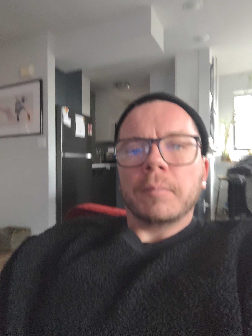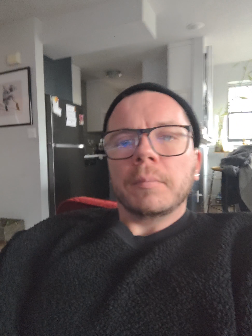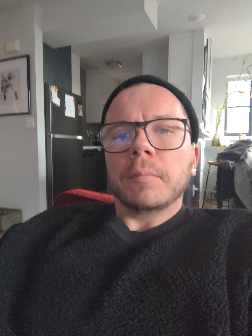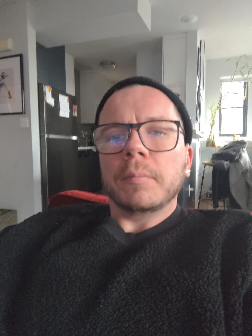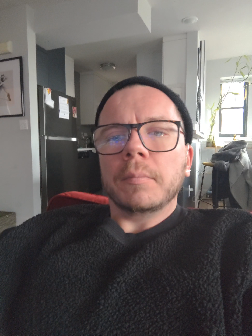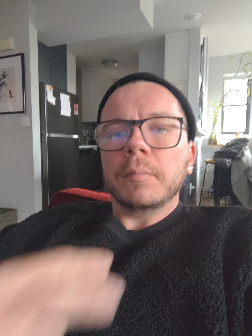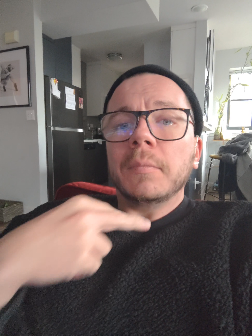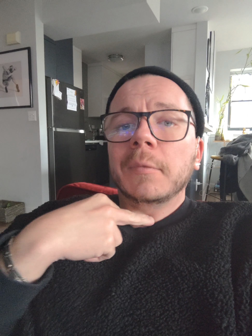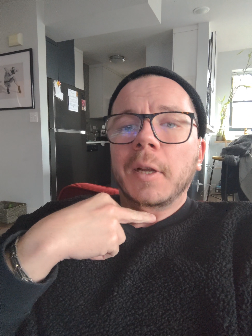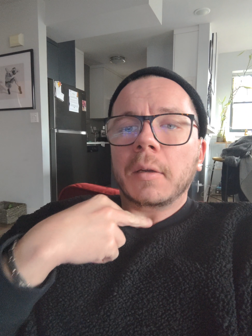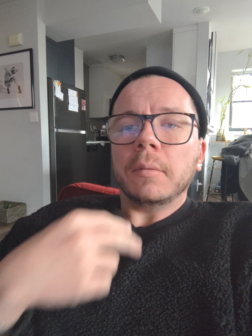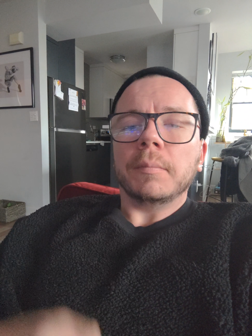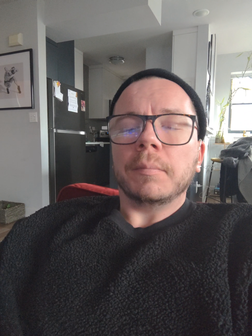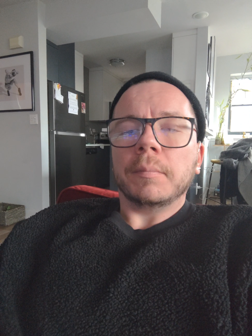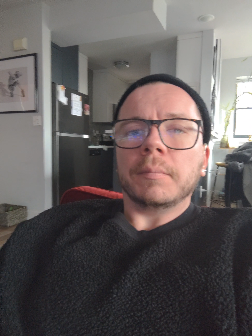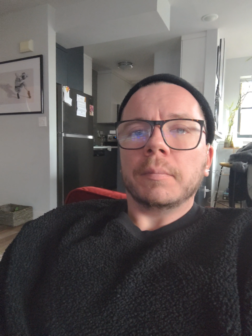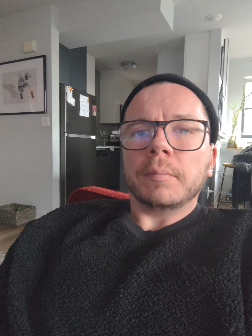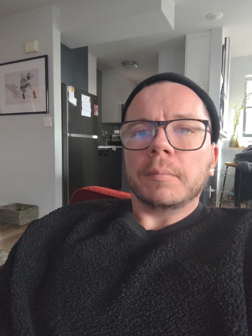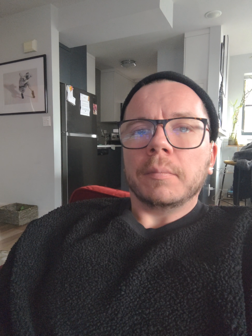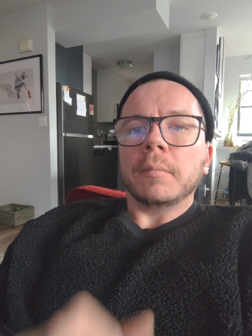stuck